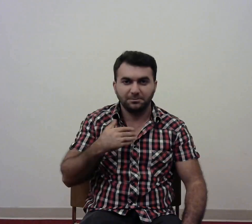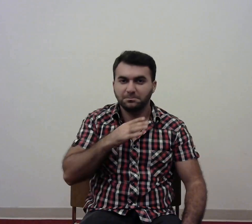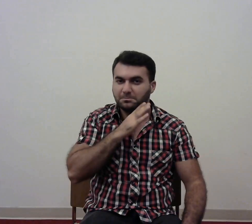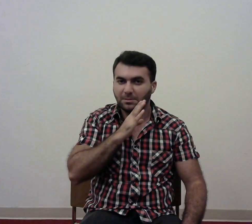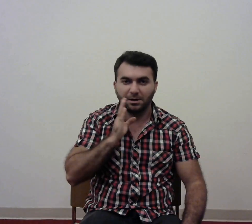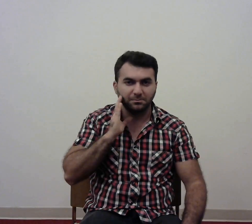ana